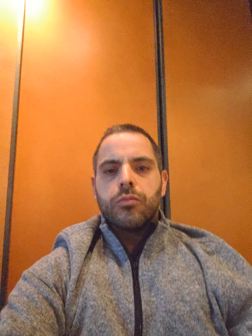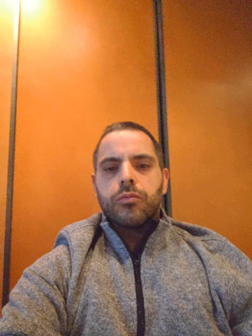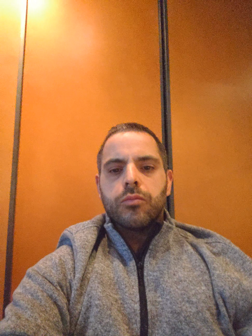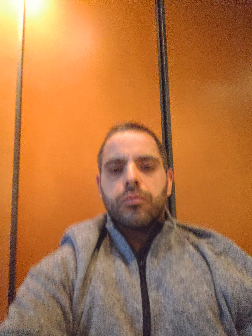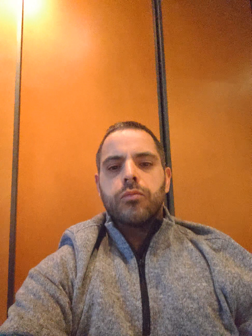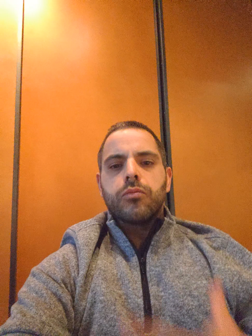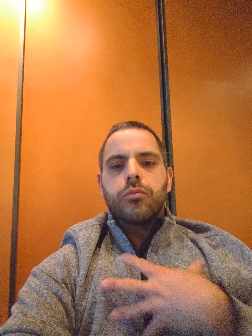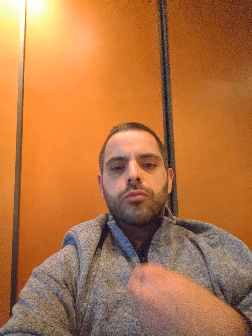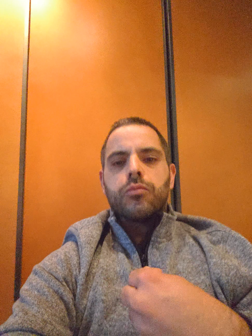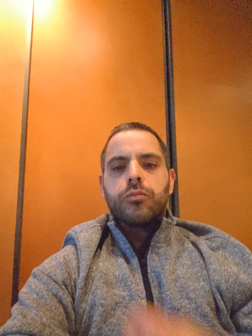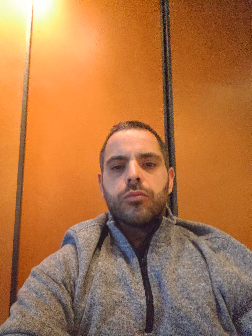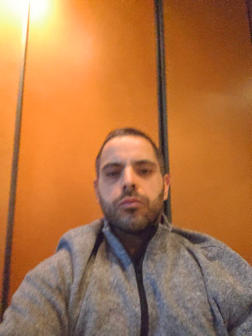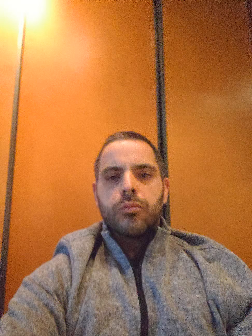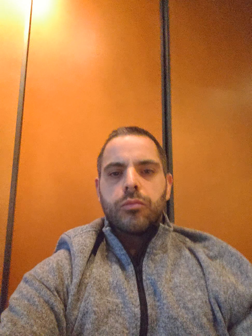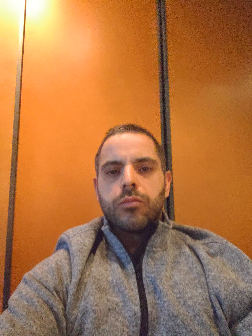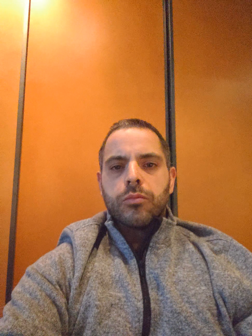white